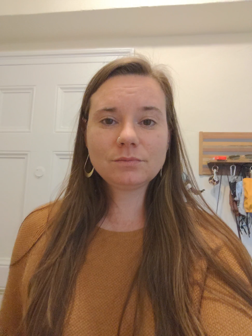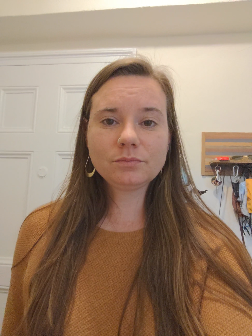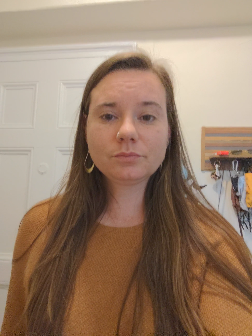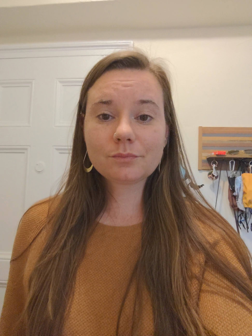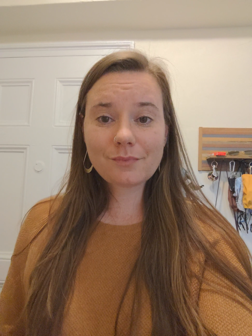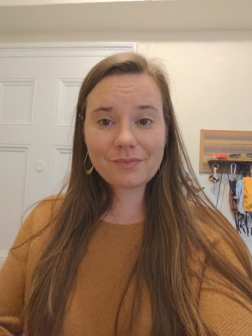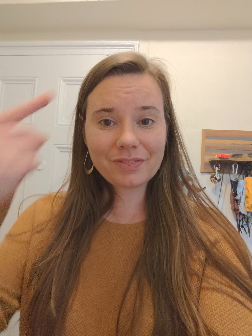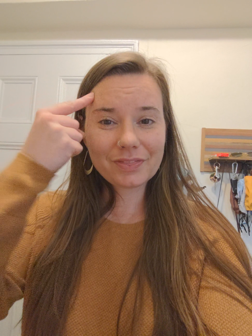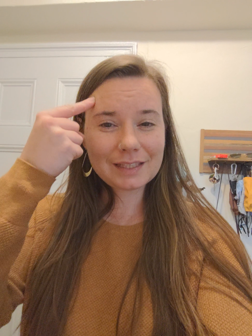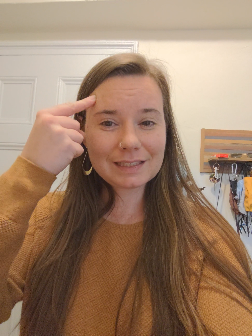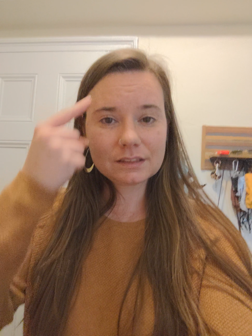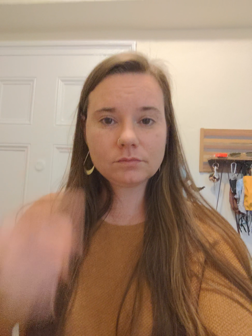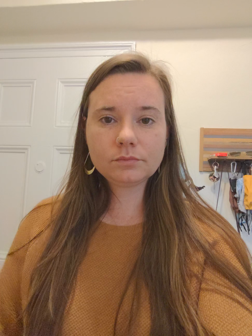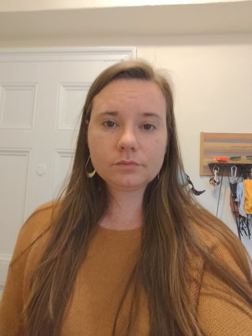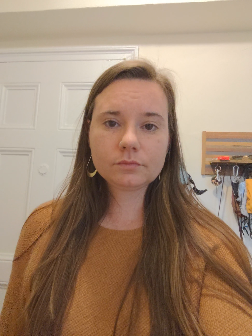think